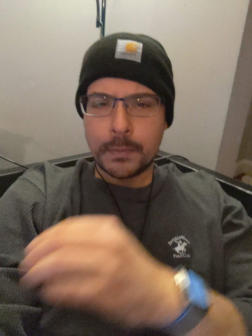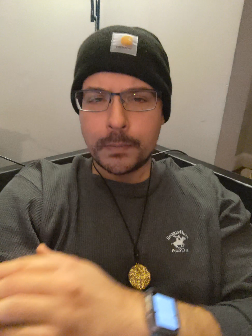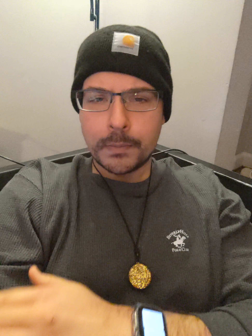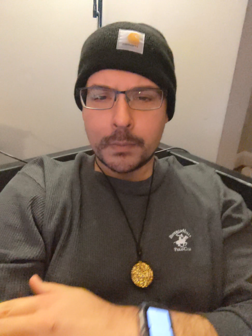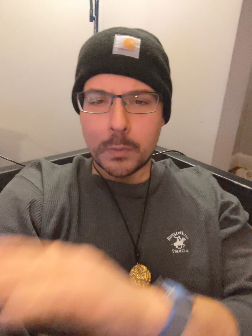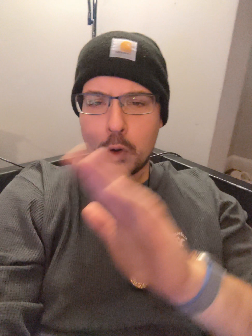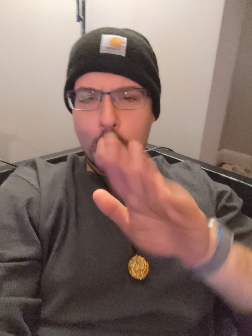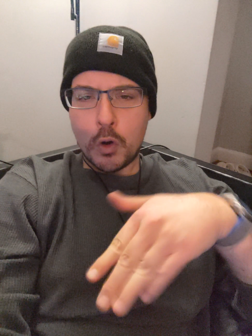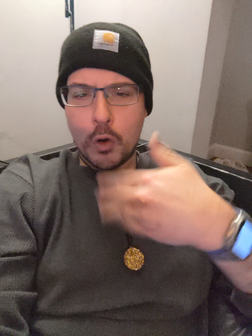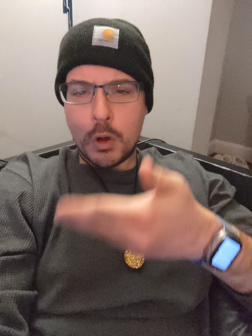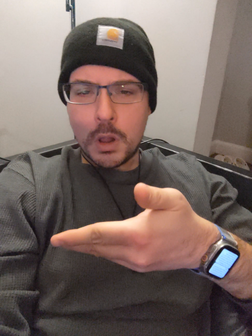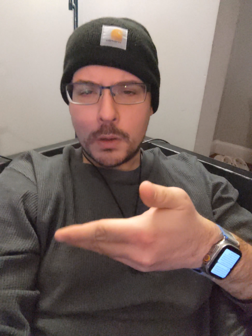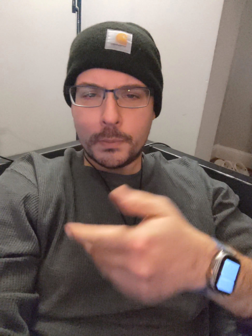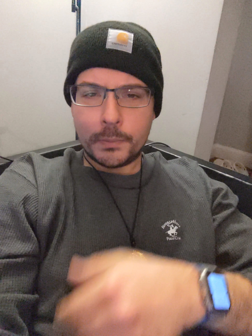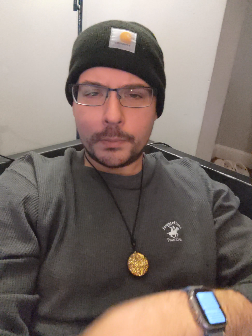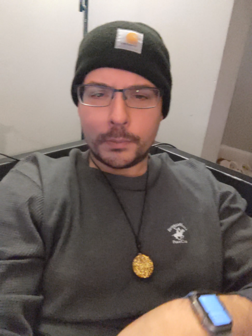all